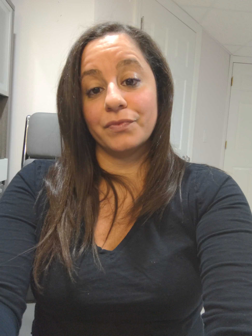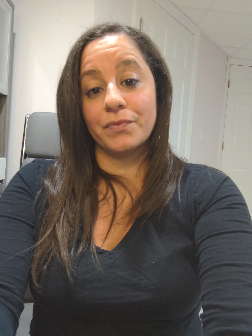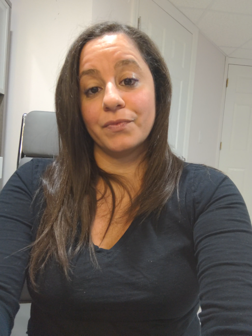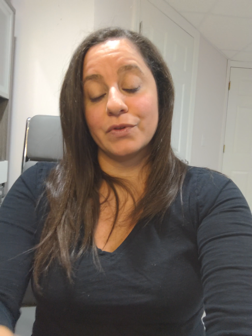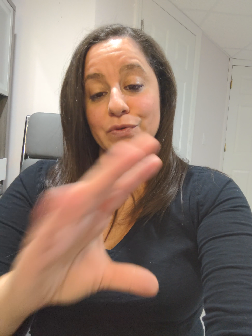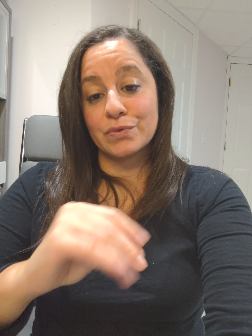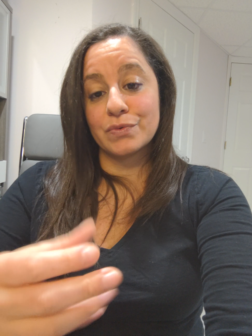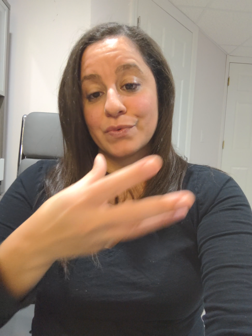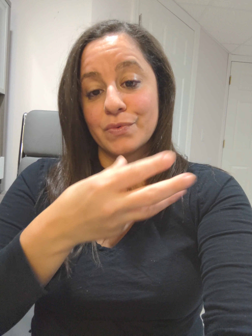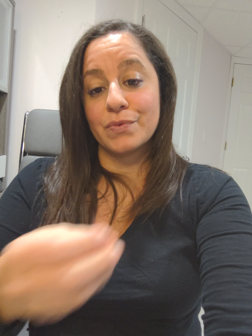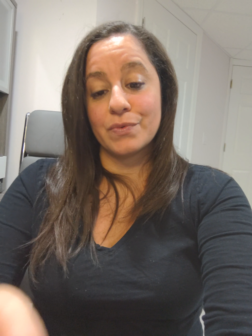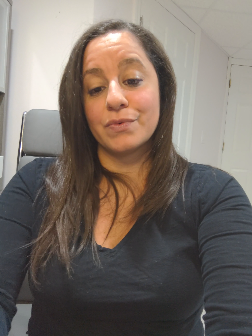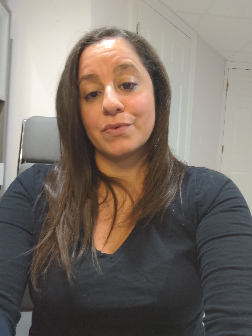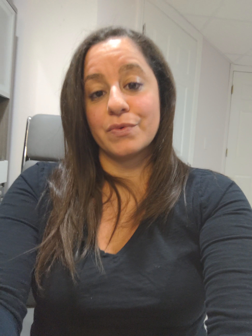story